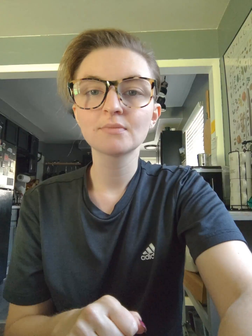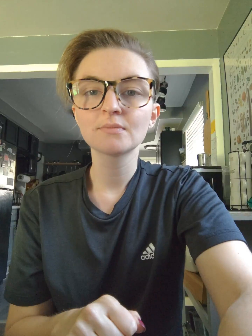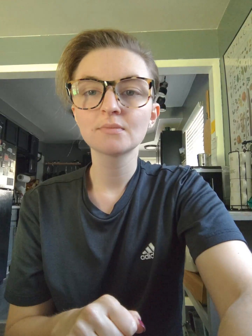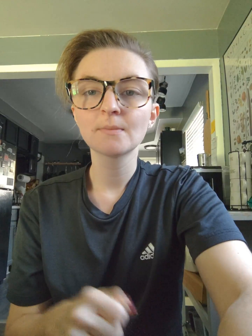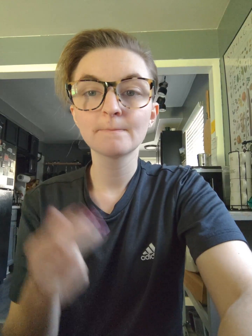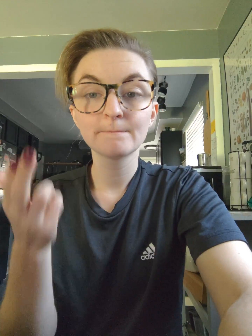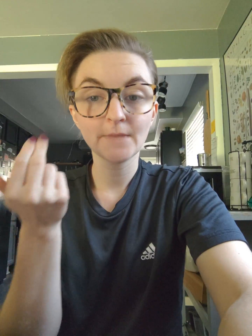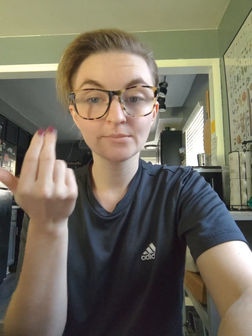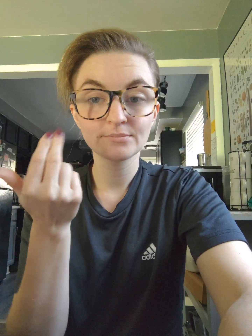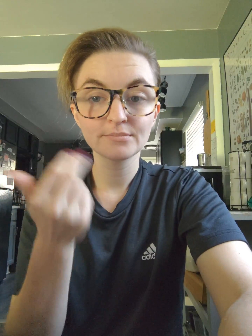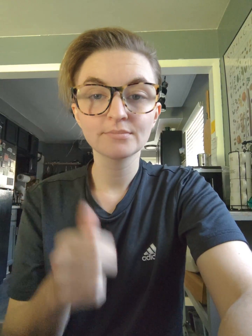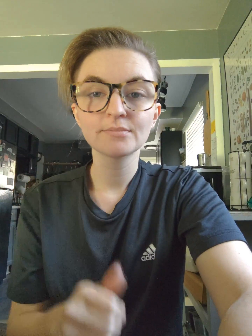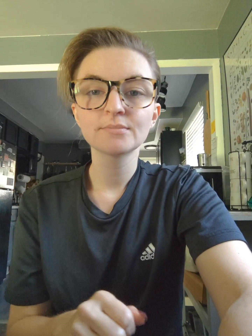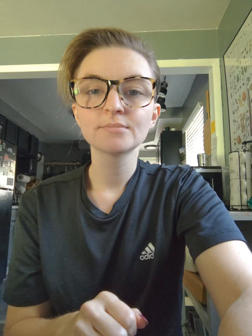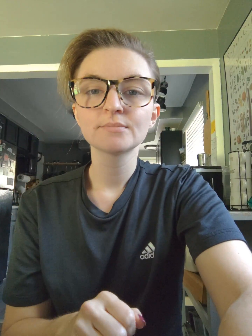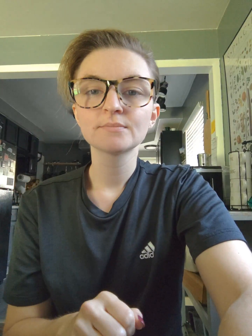rabbit